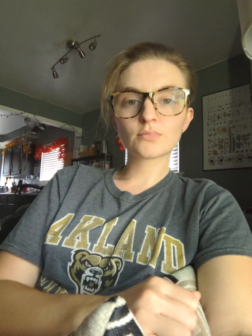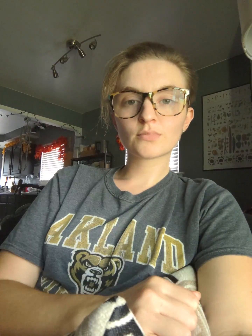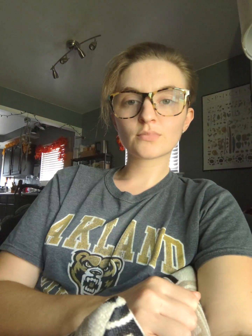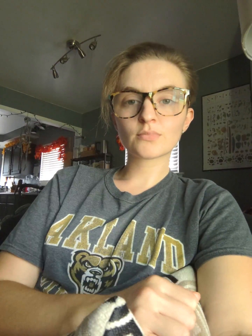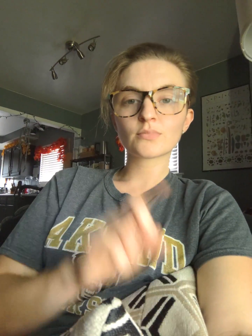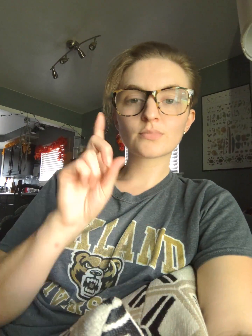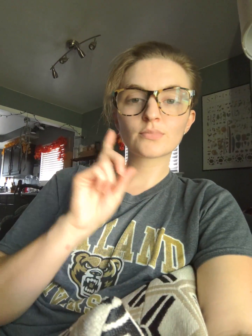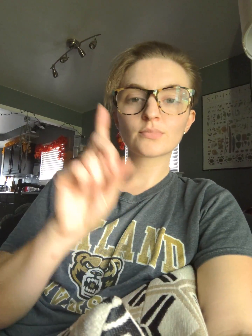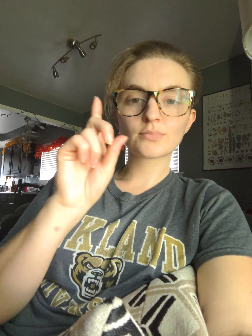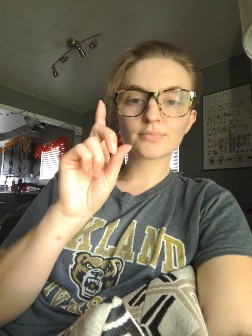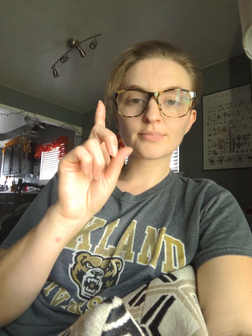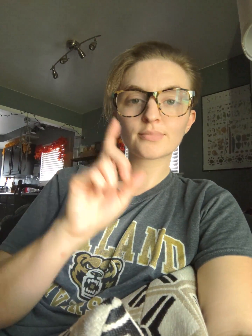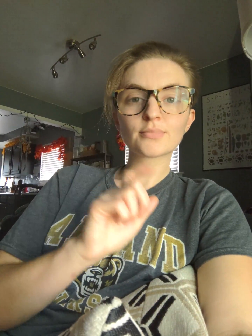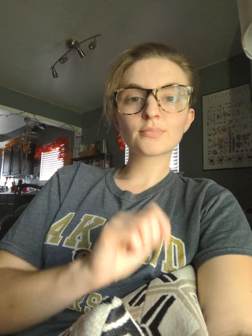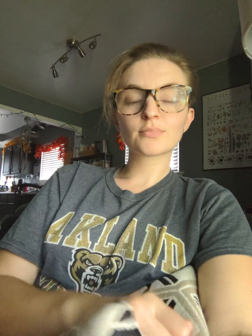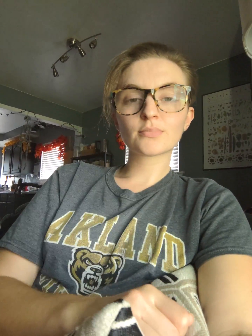bump